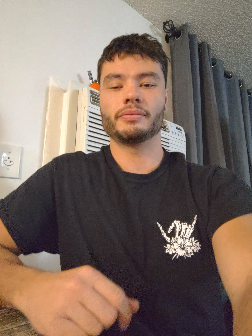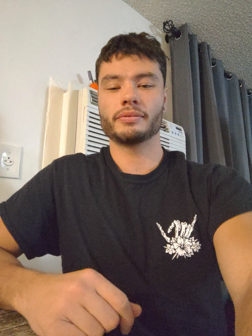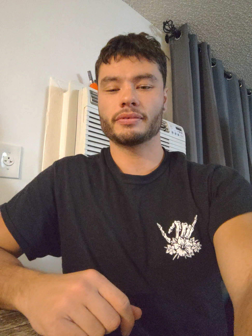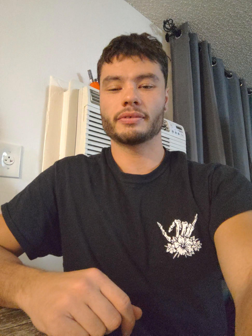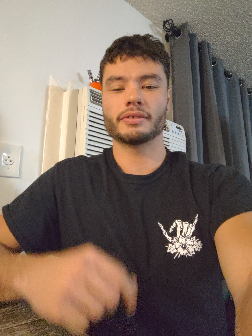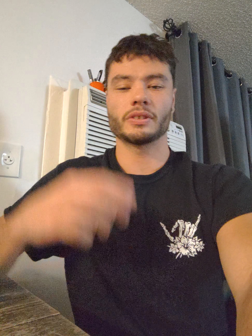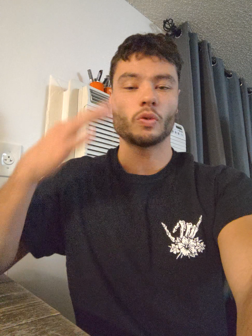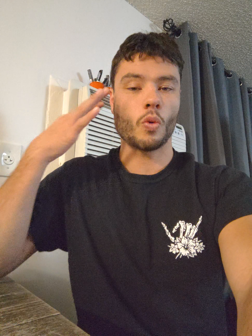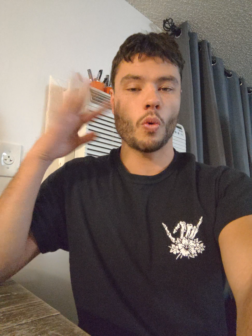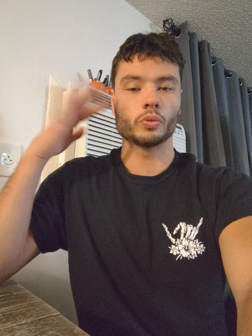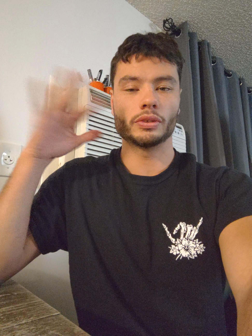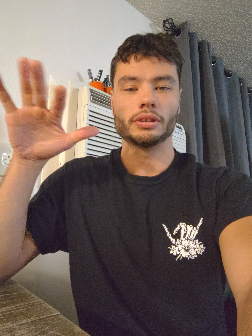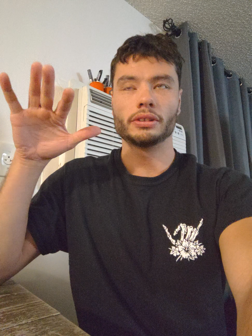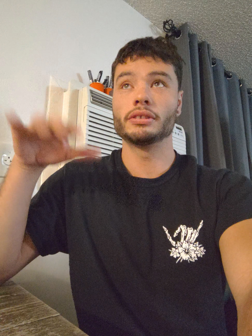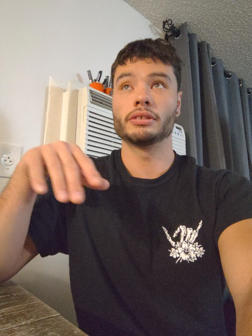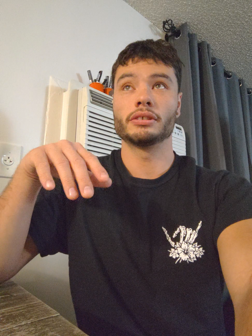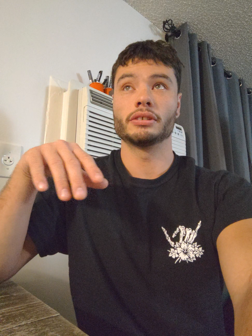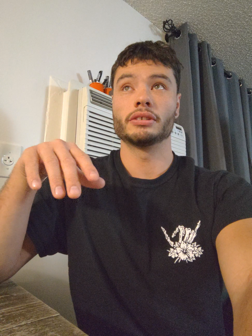noisy